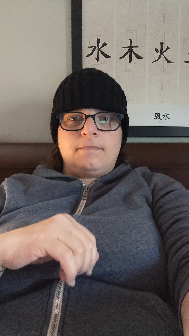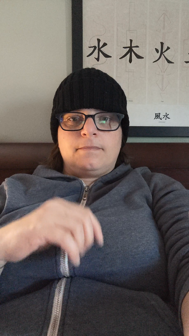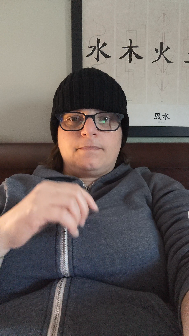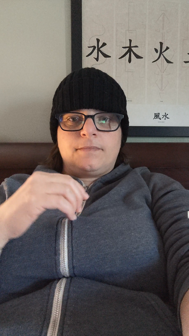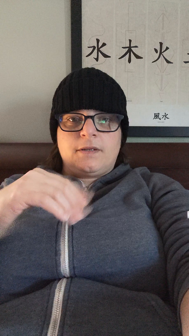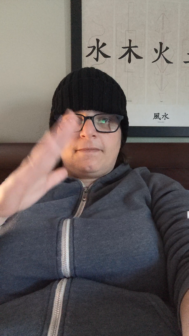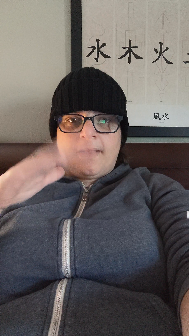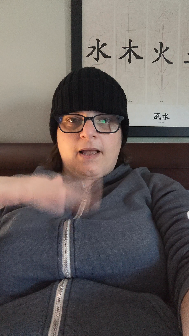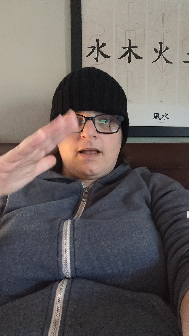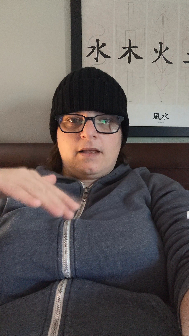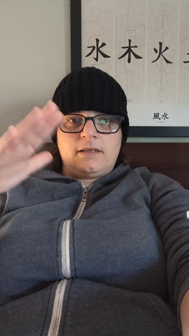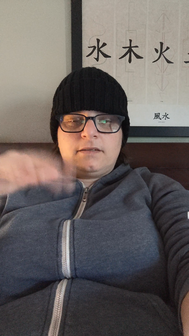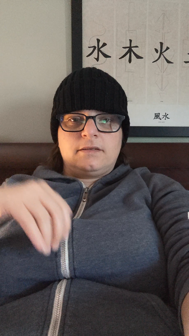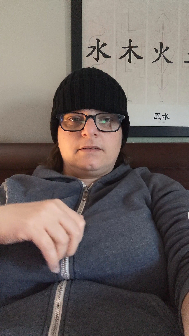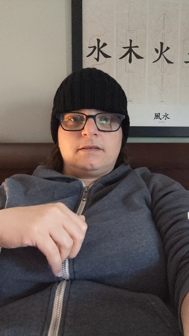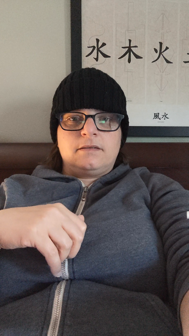paint